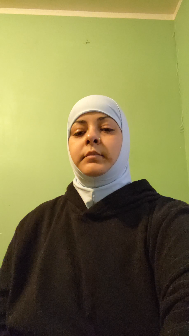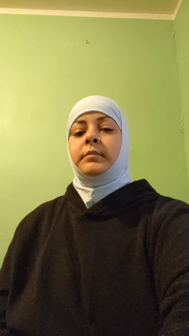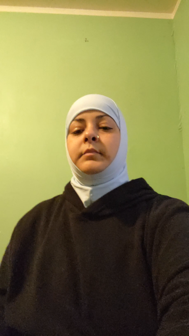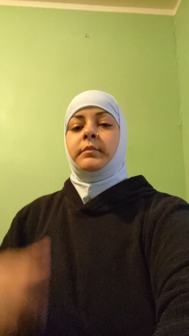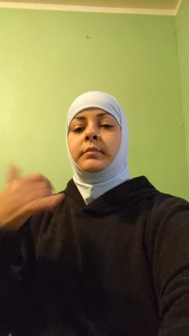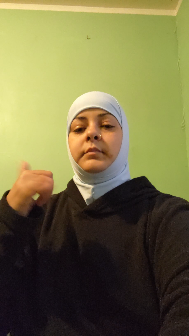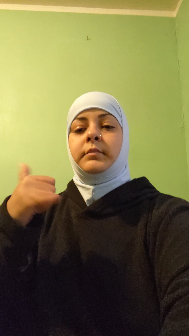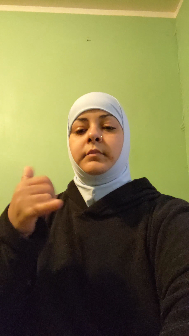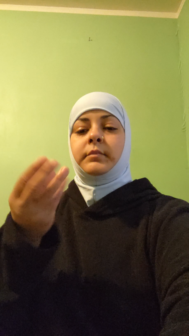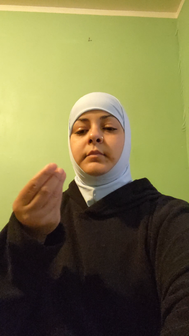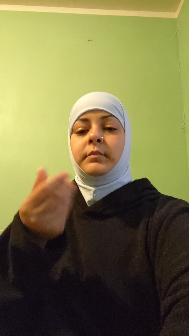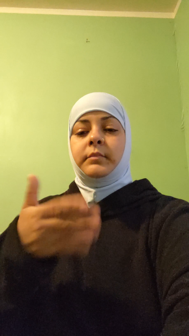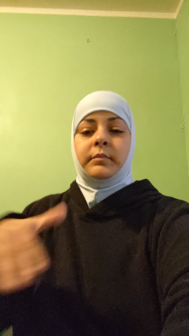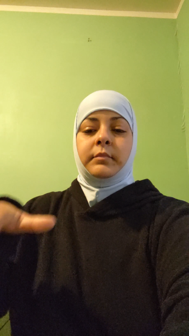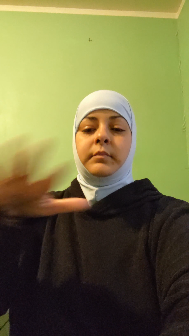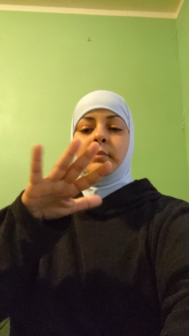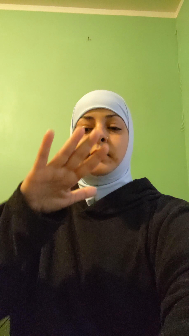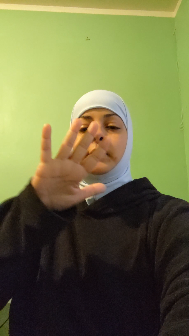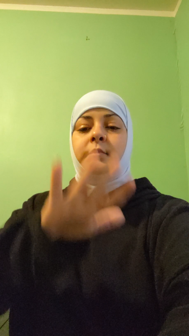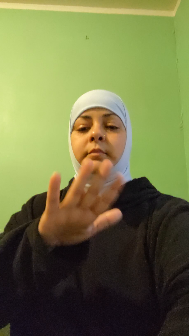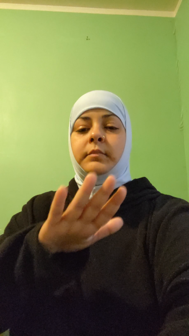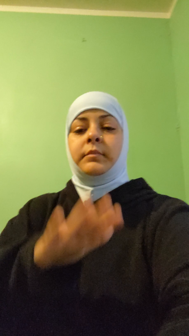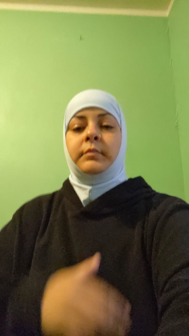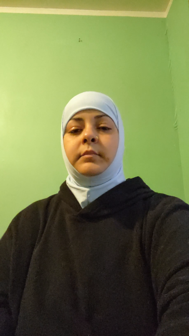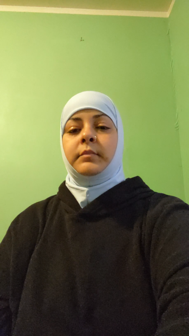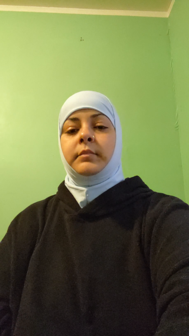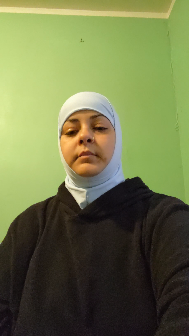playground